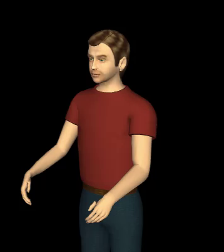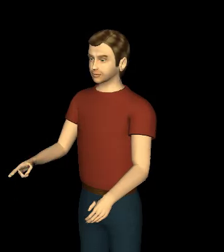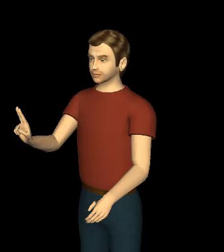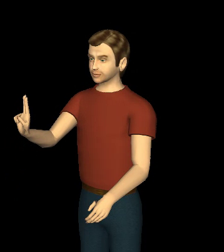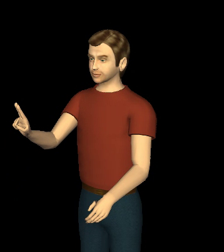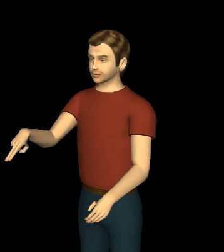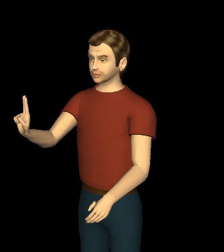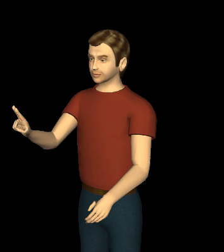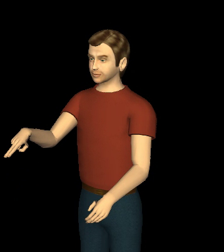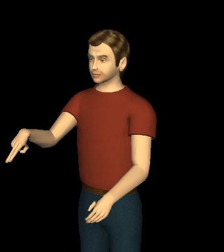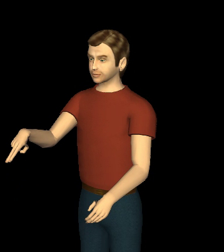رسم